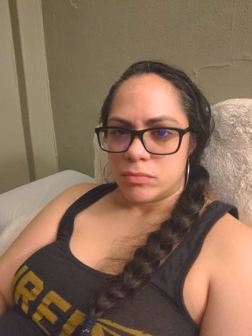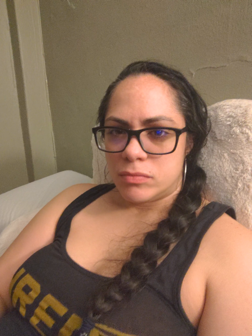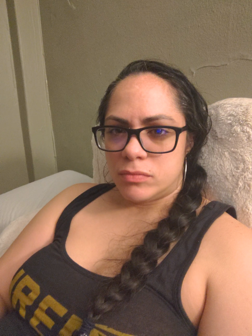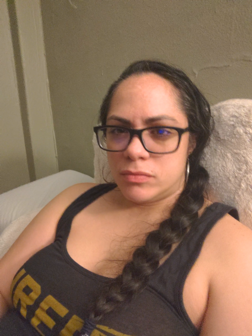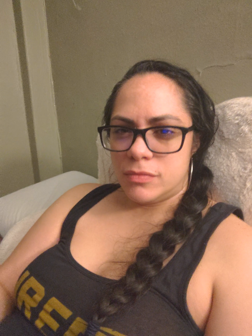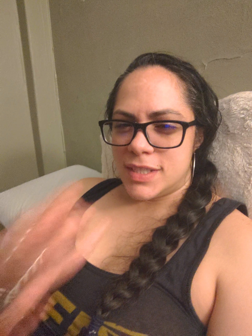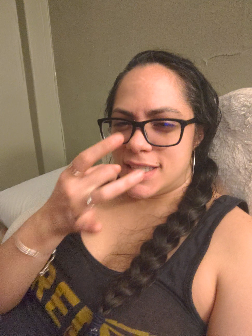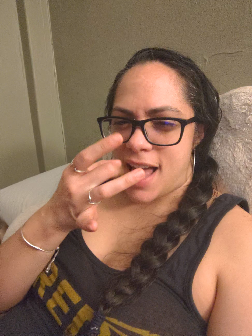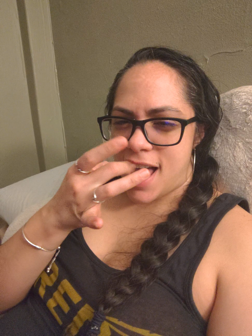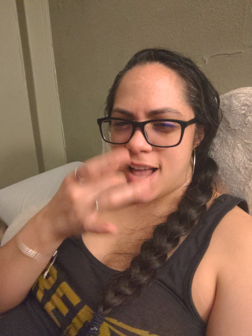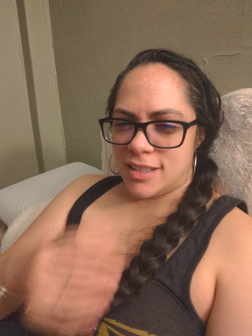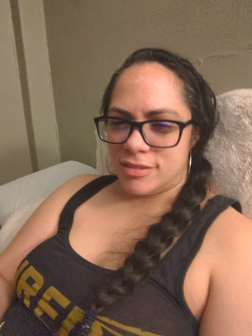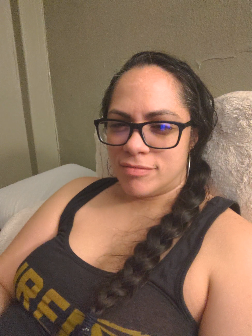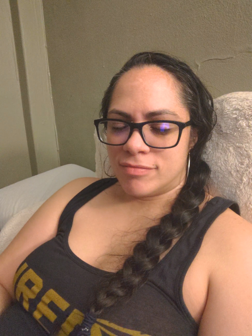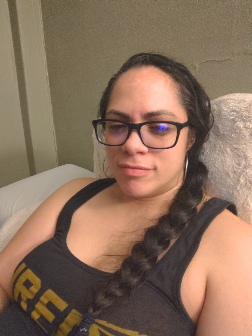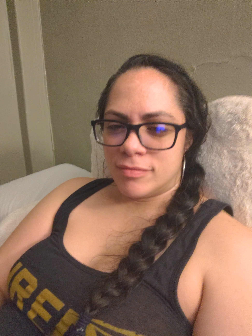snack